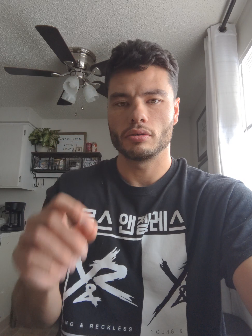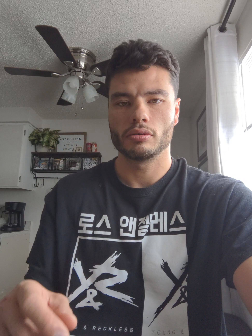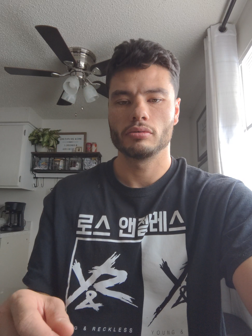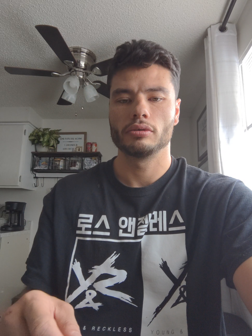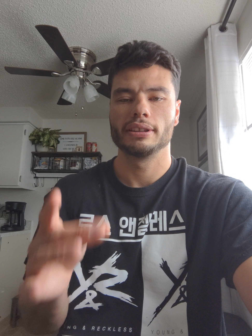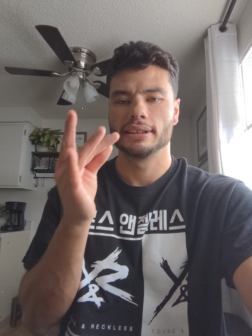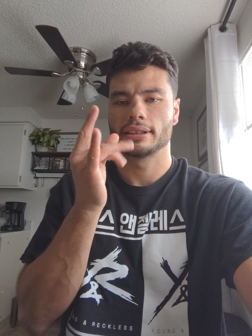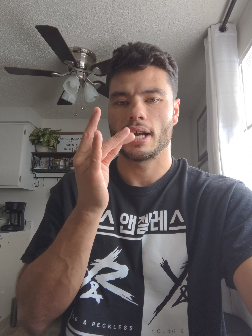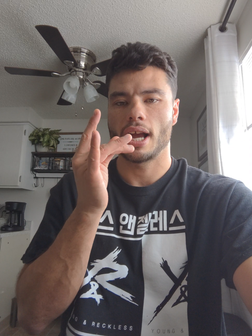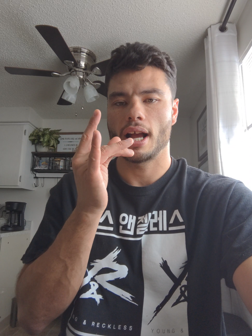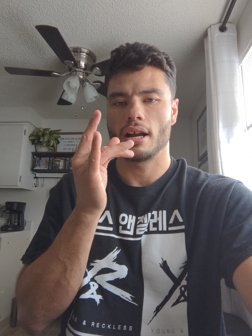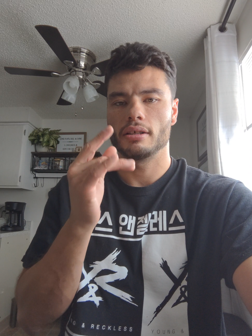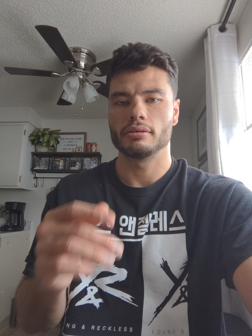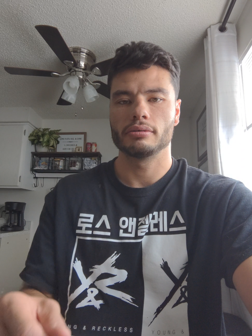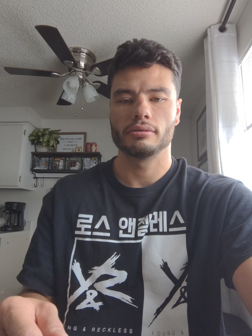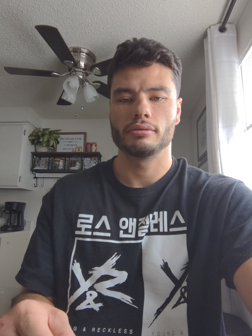snack